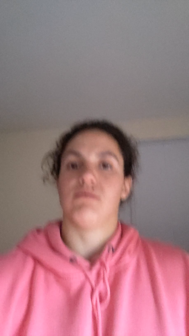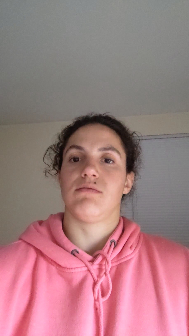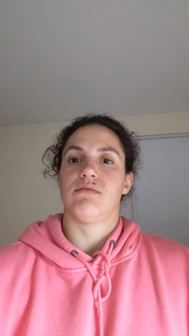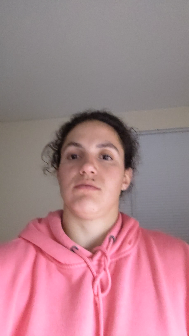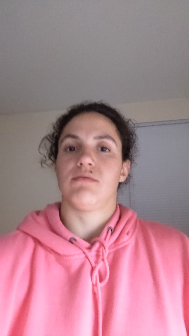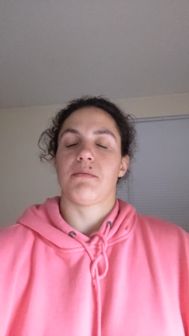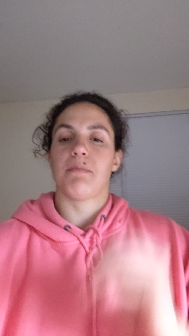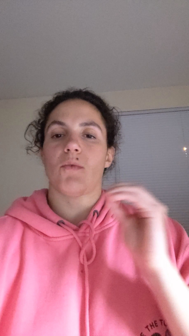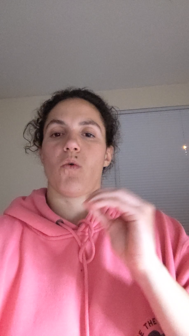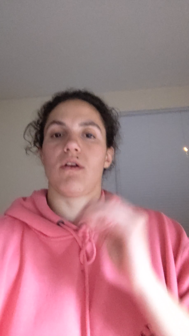more